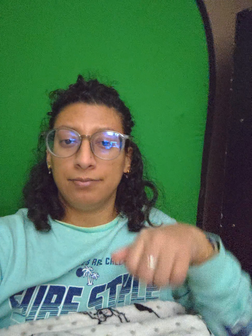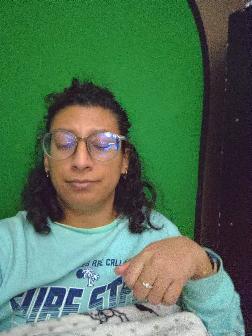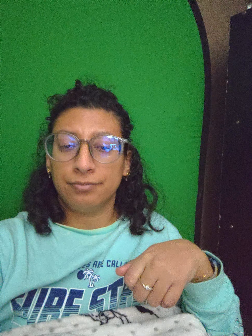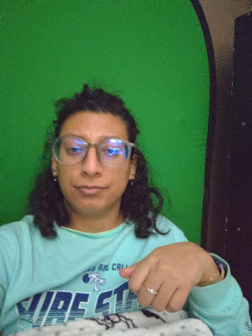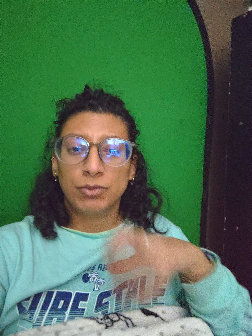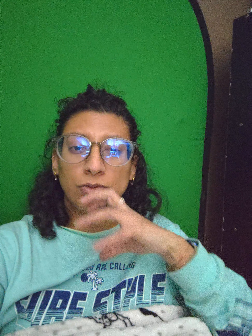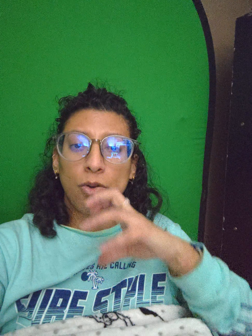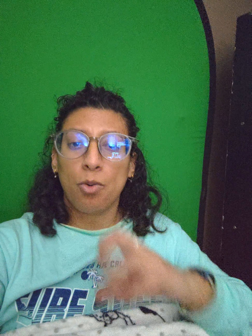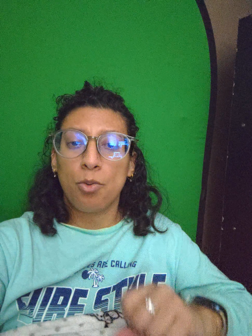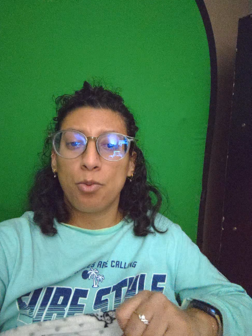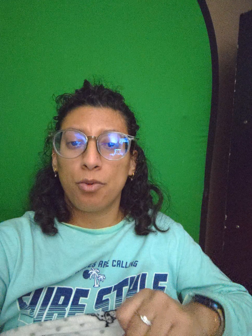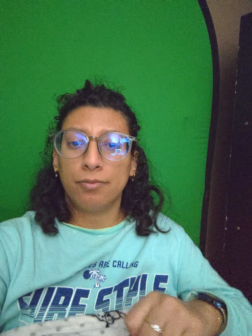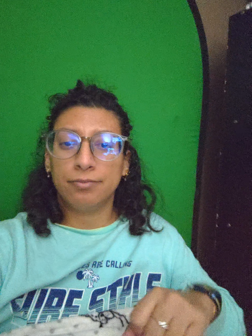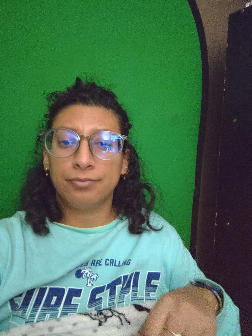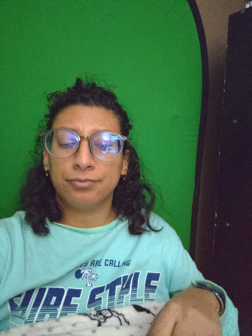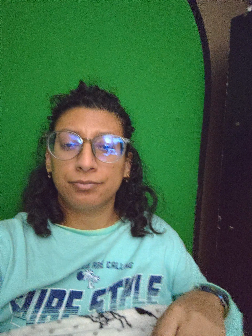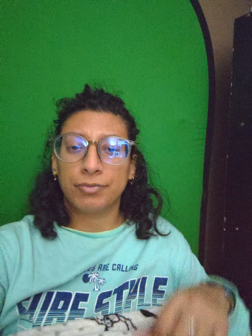old